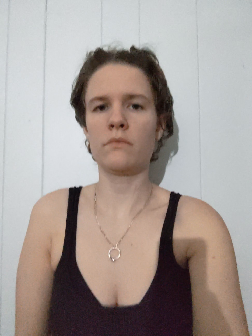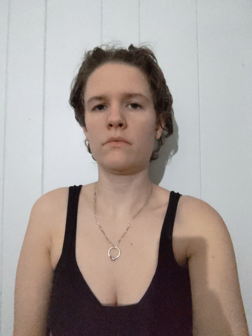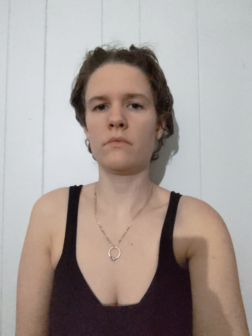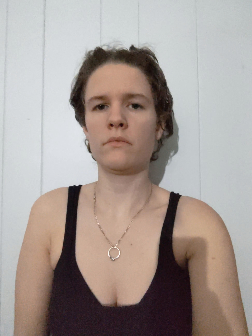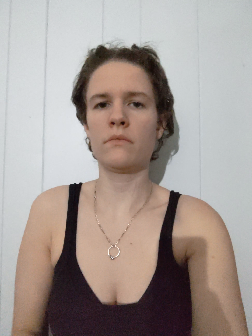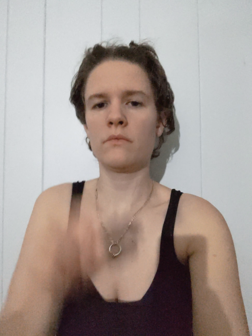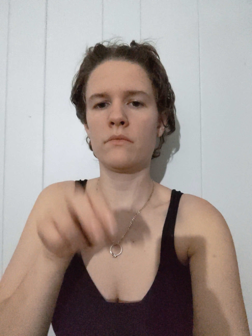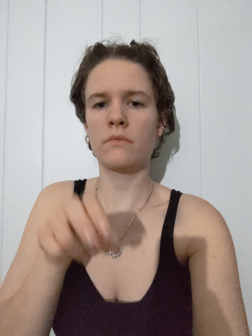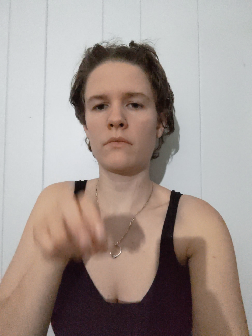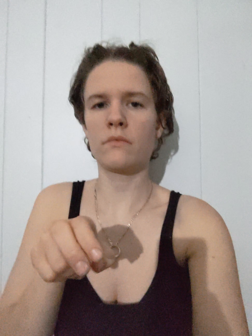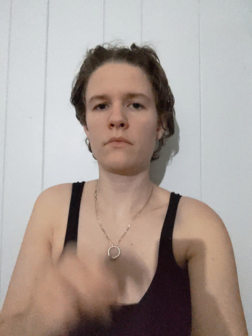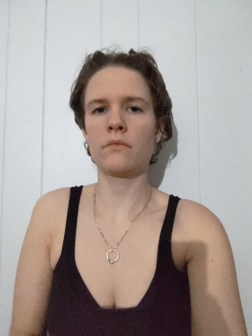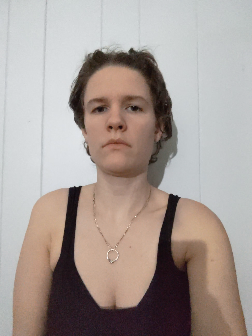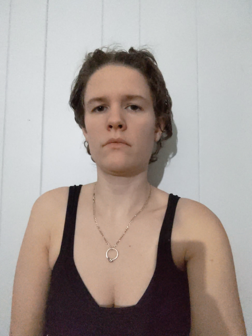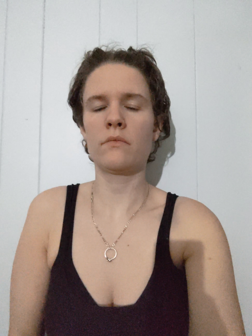chair